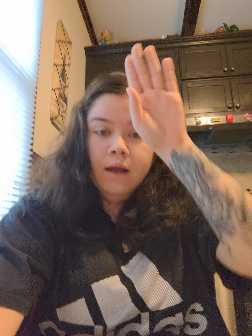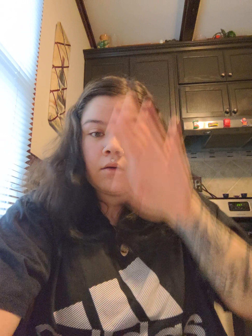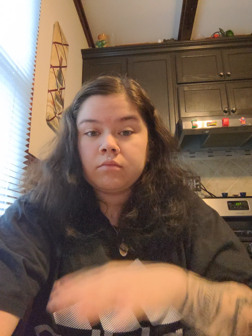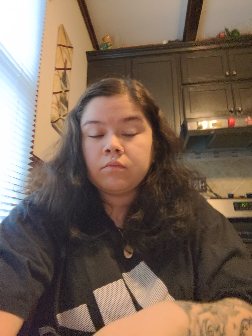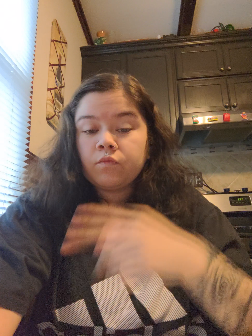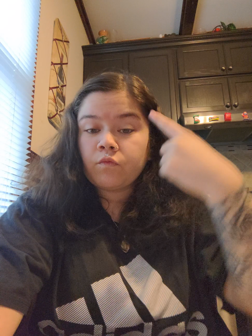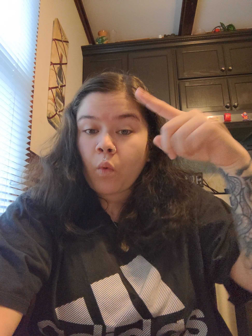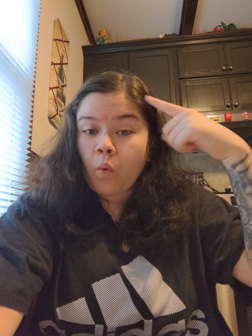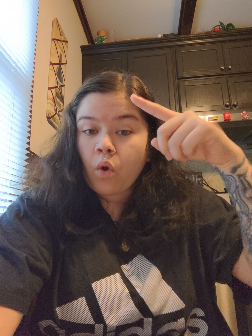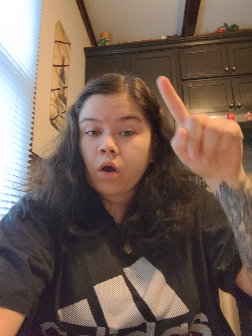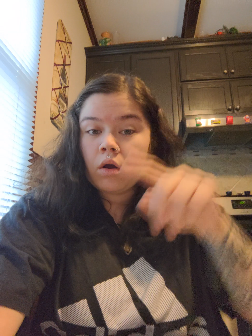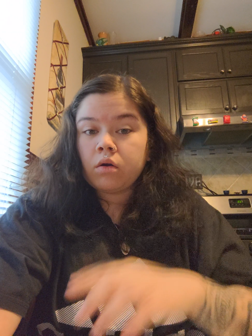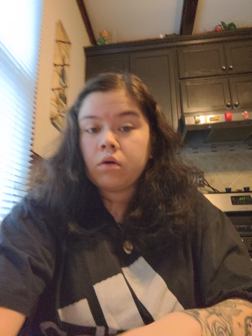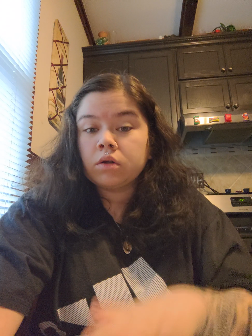for